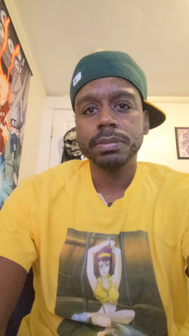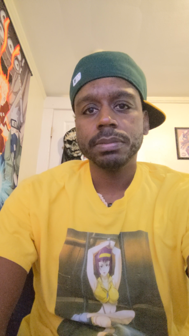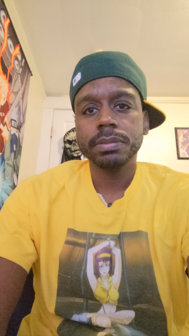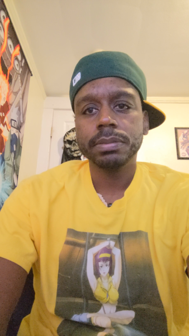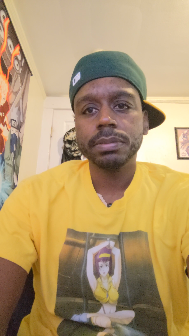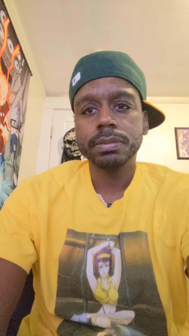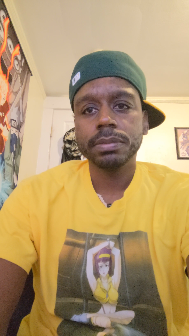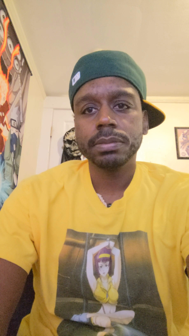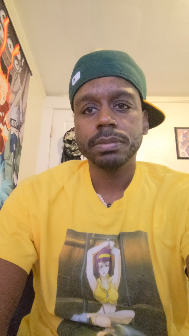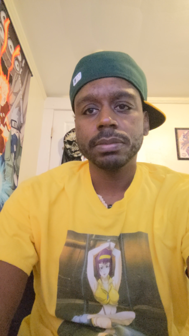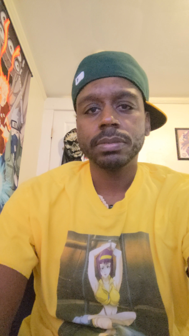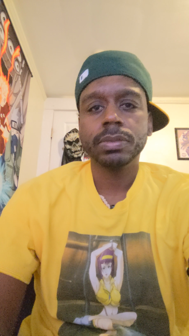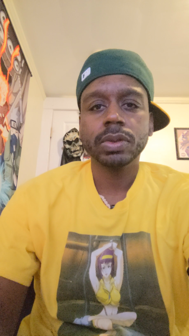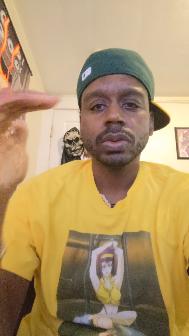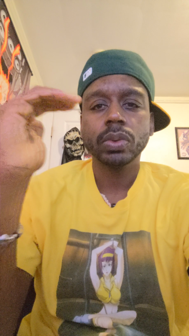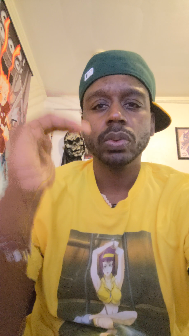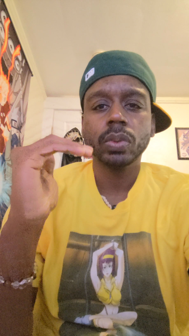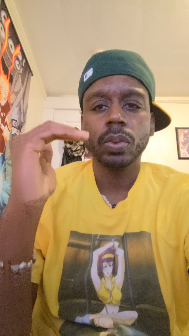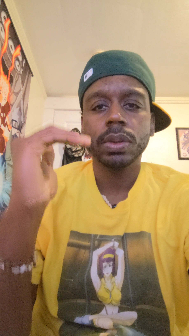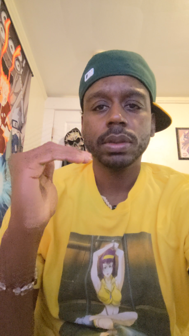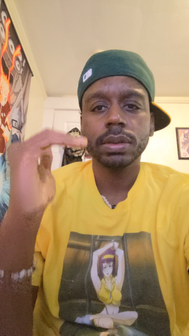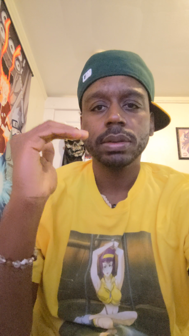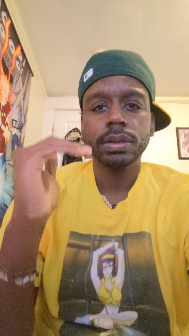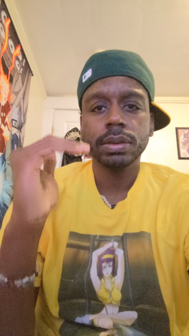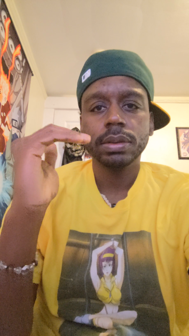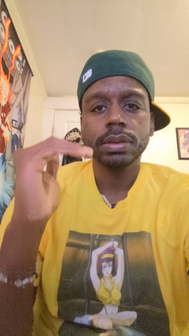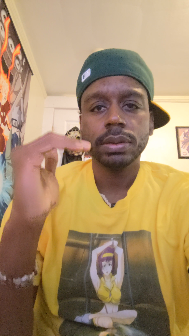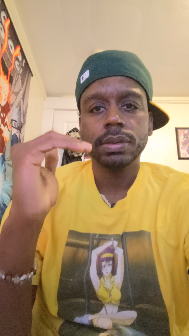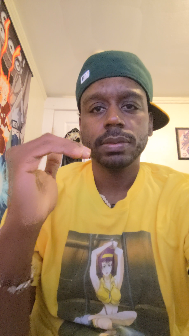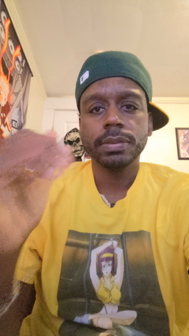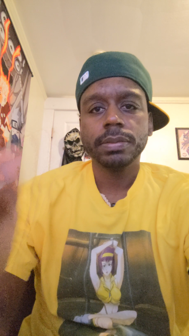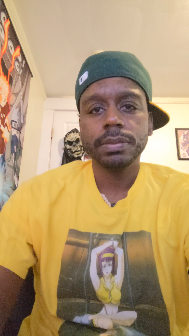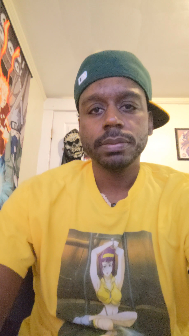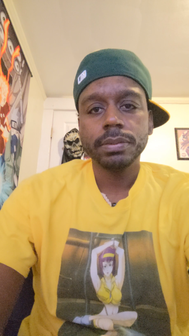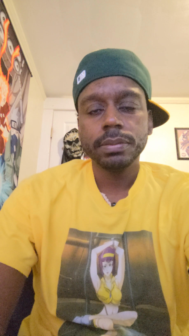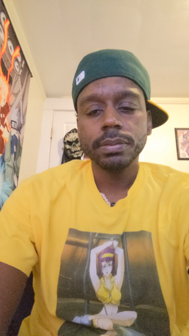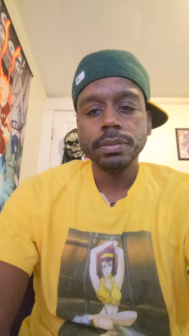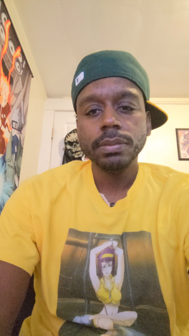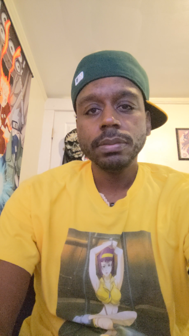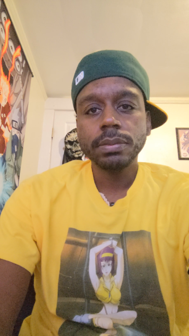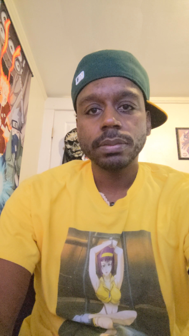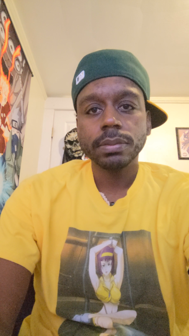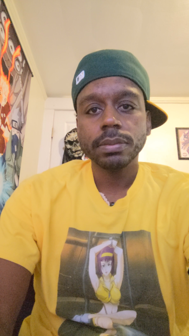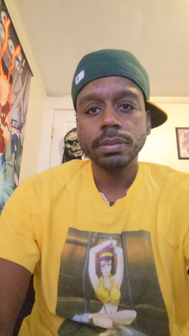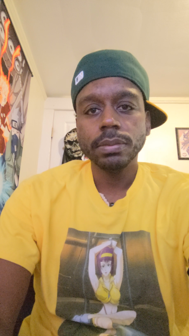short